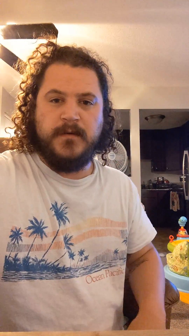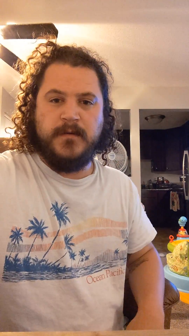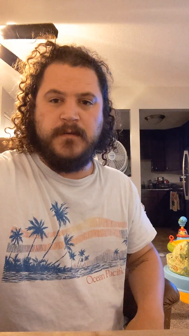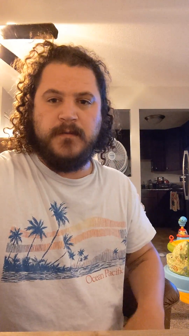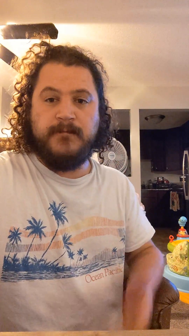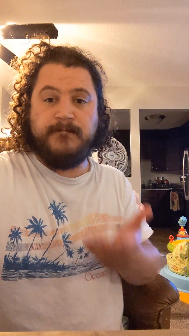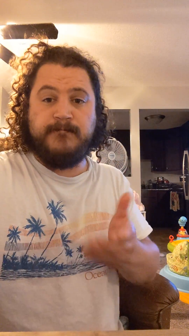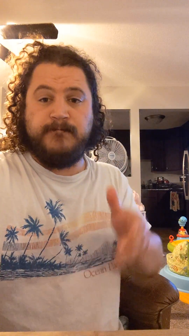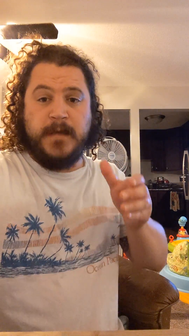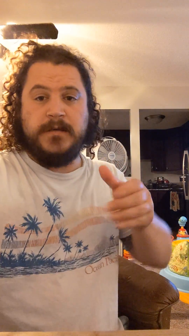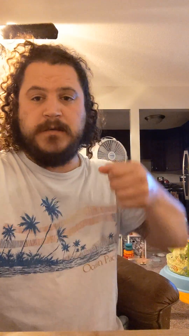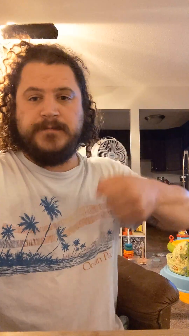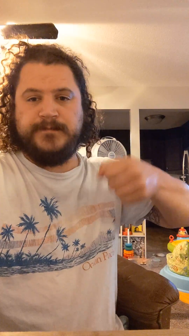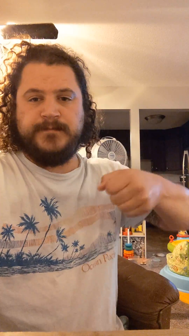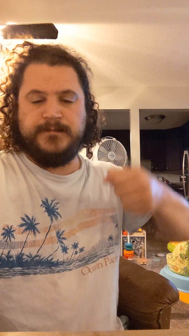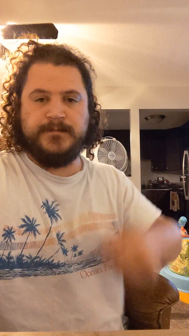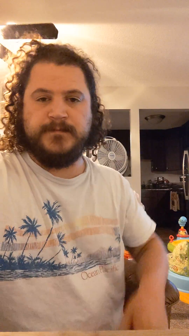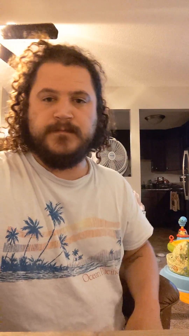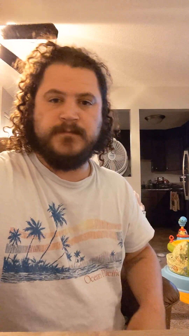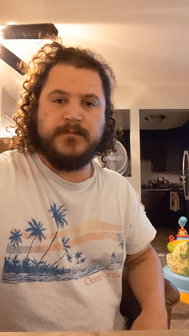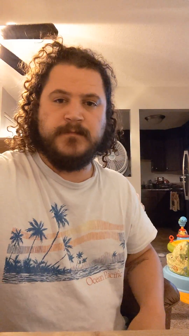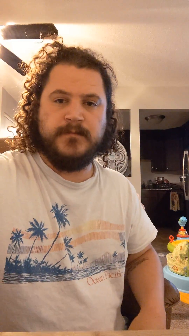bucket